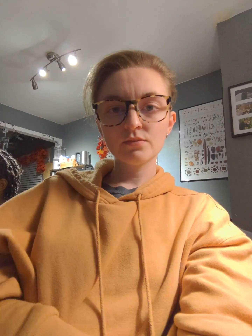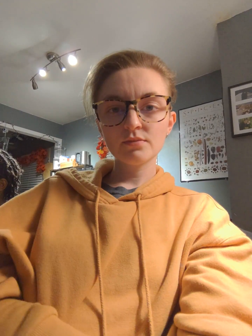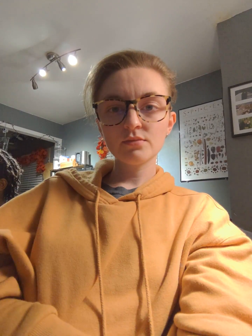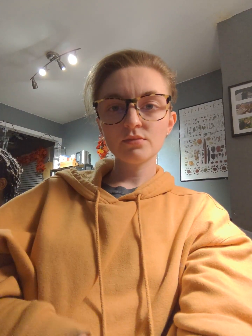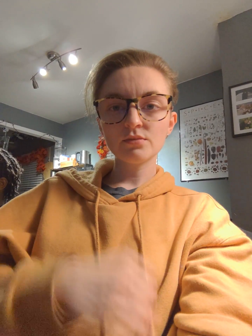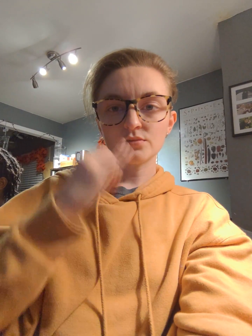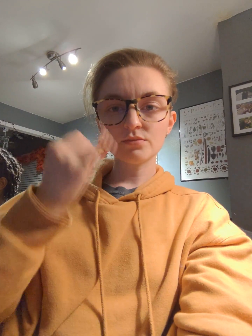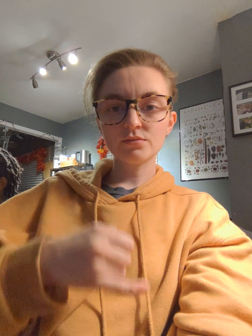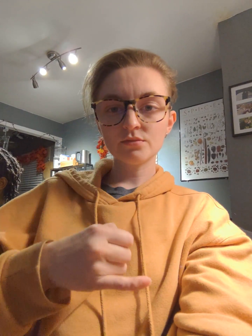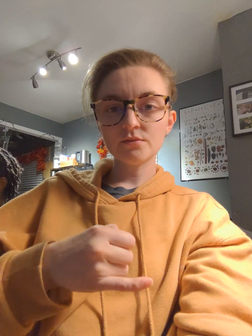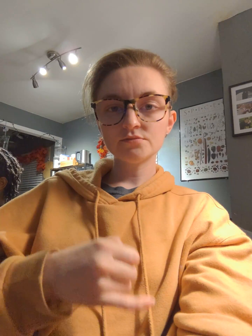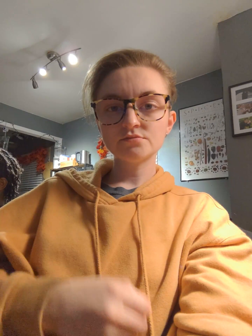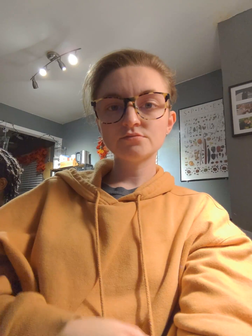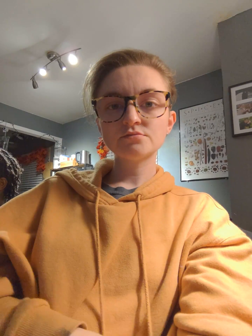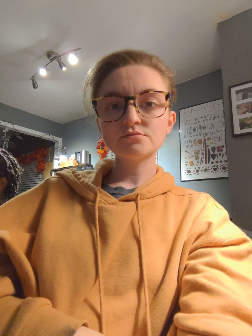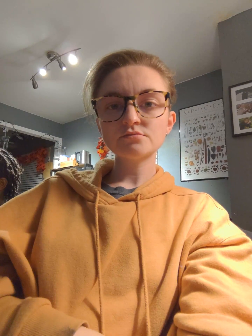last